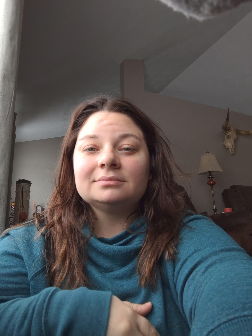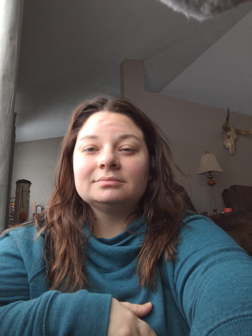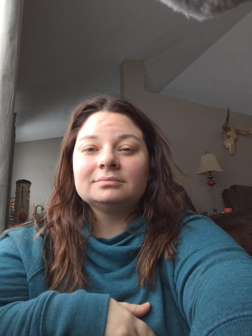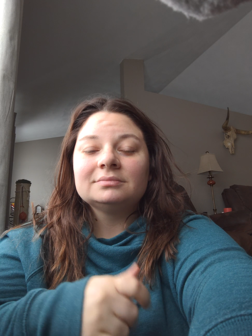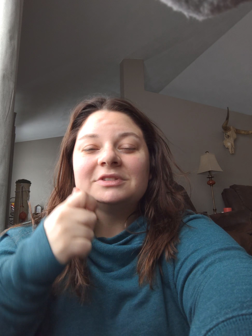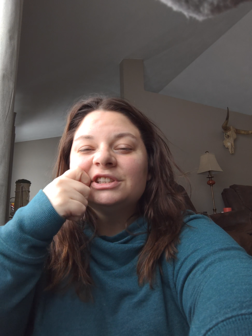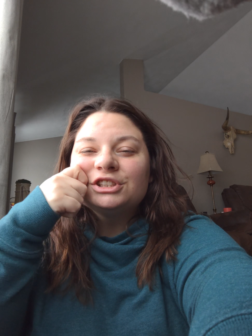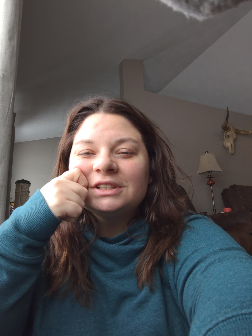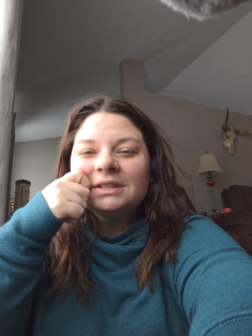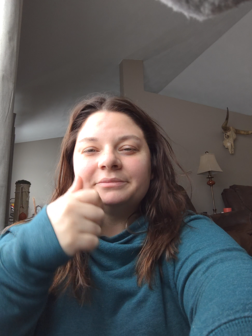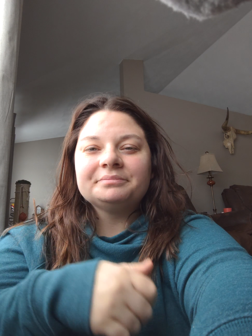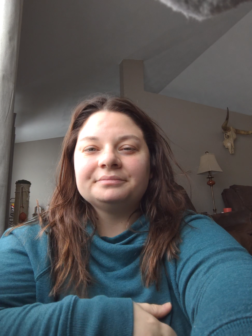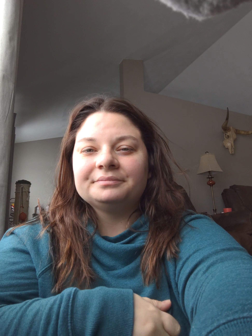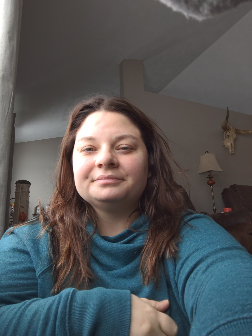cheek